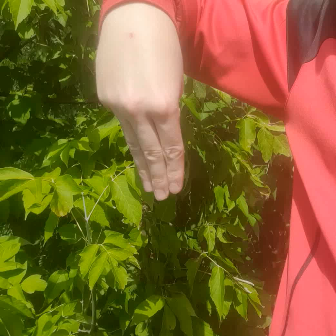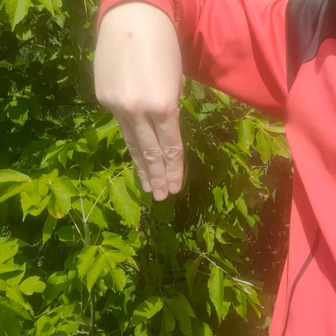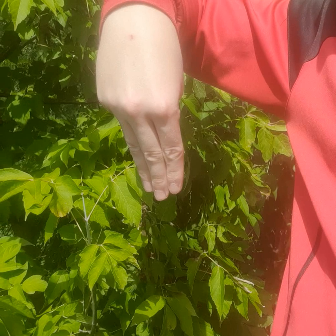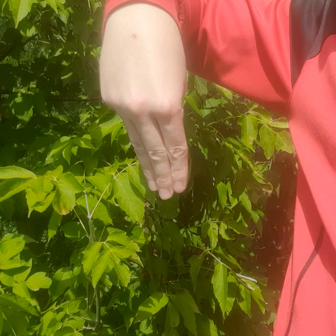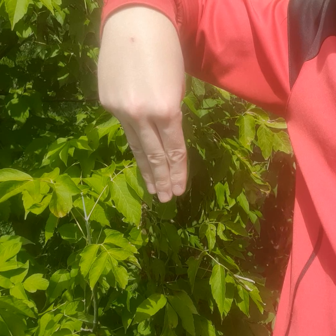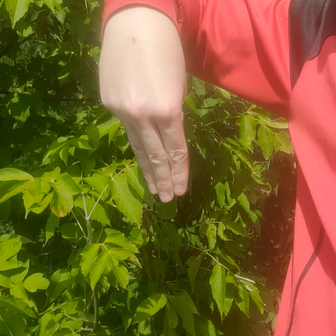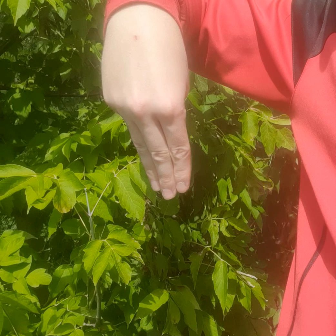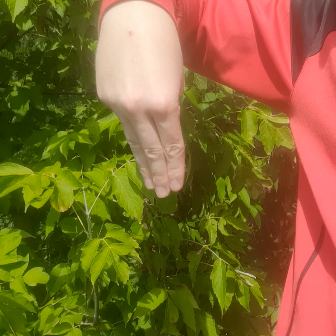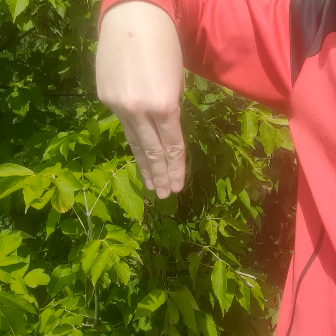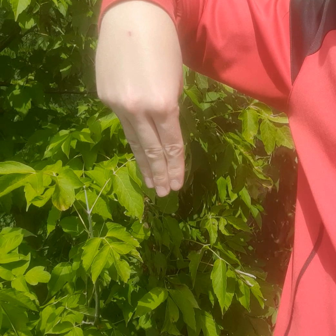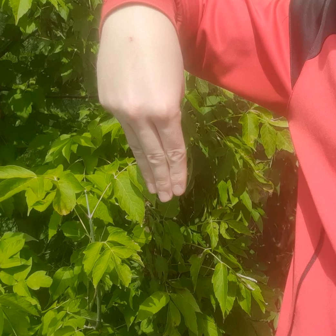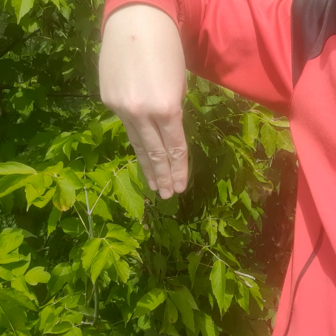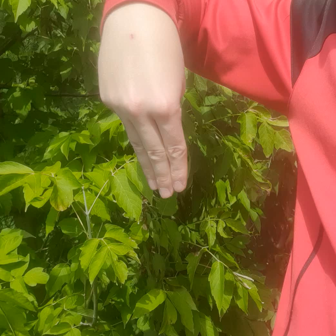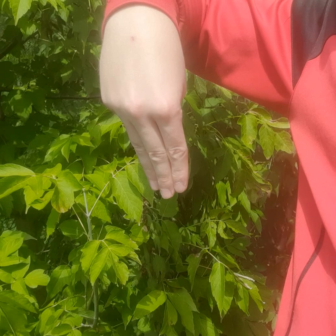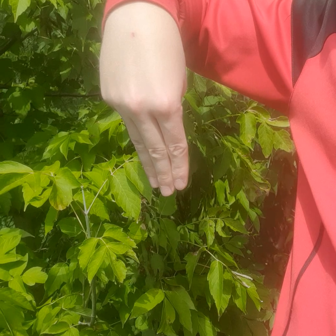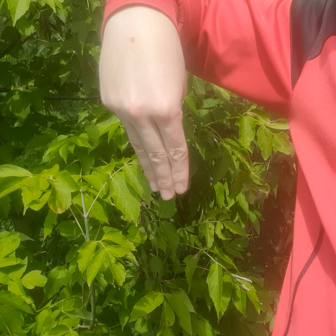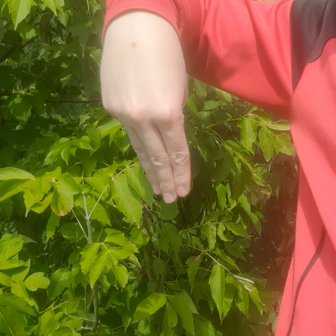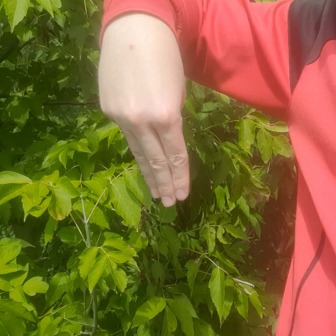Т